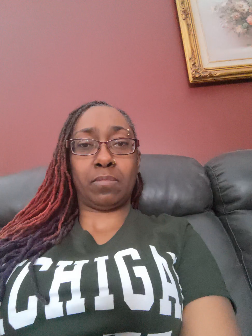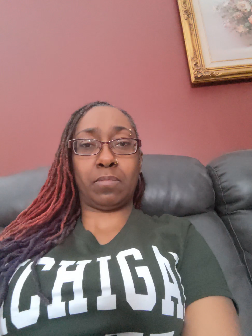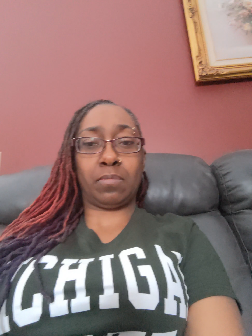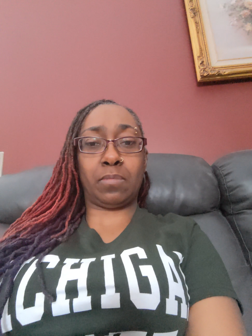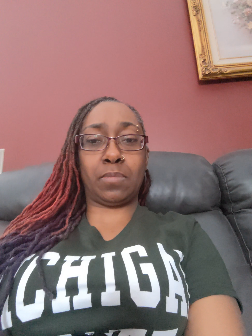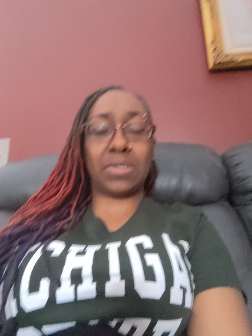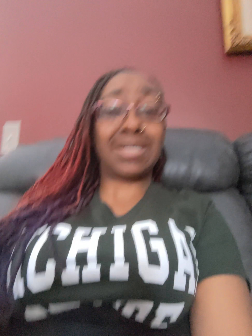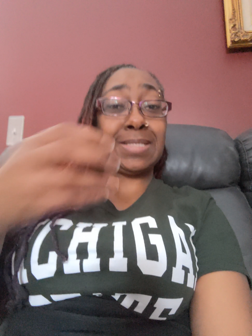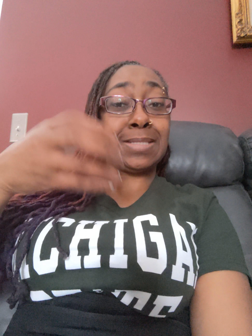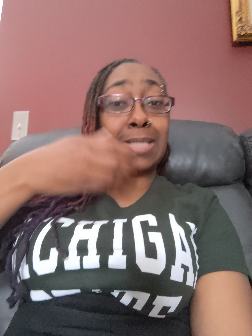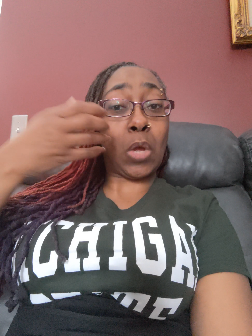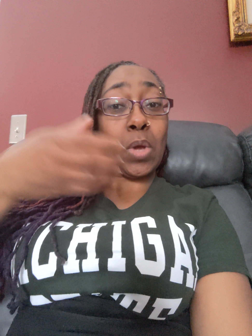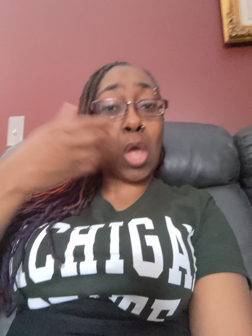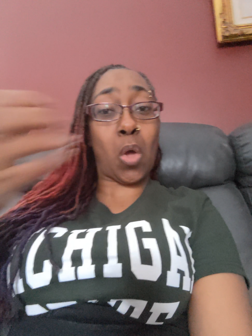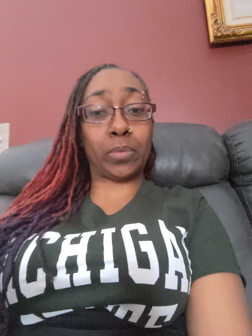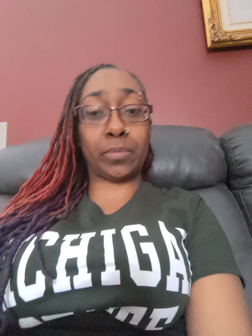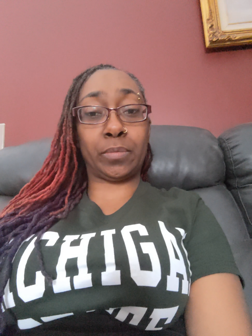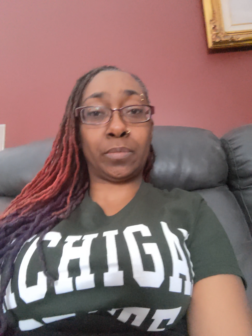cereal